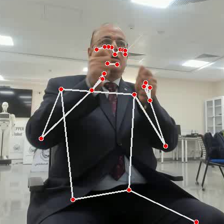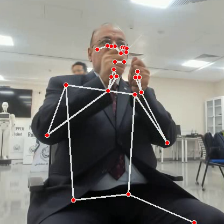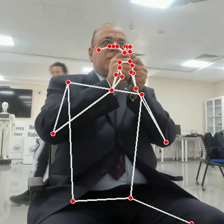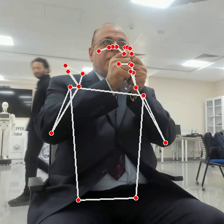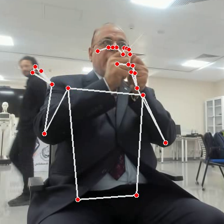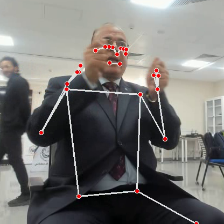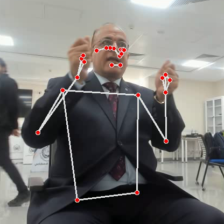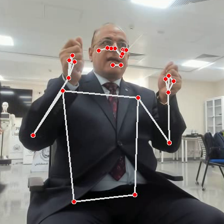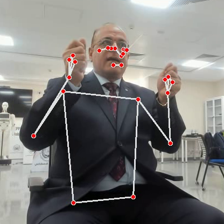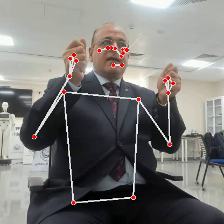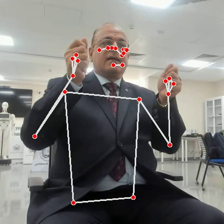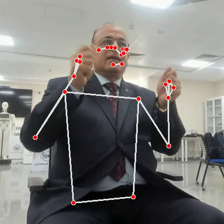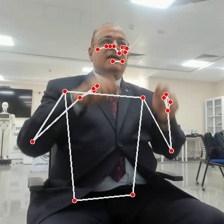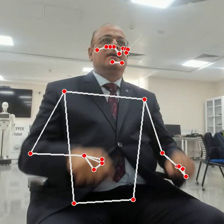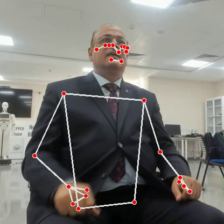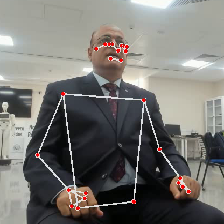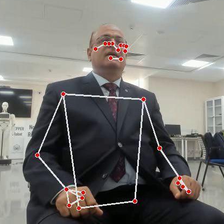shbak